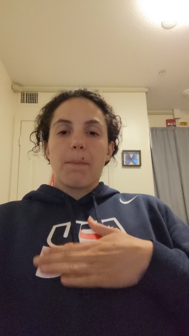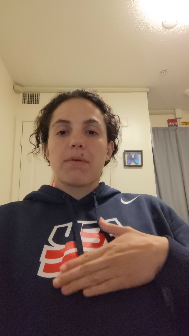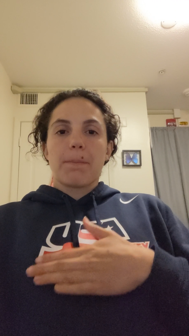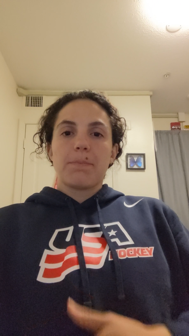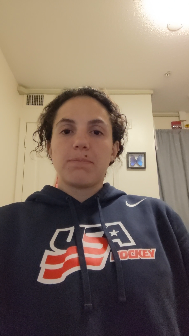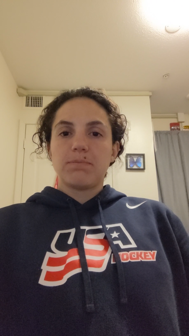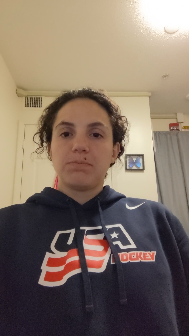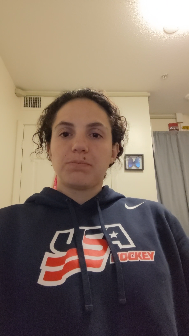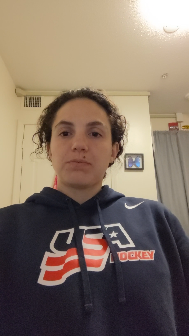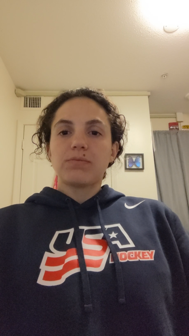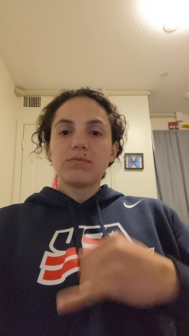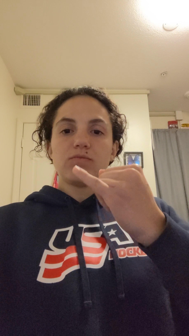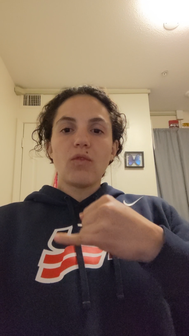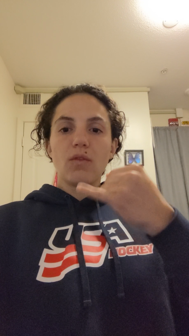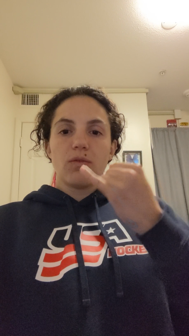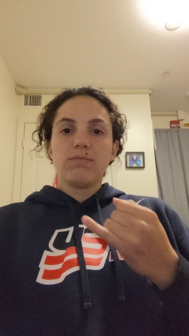draw